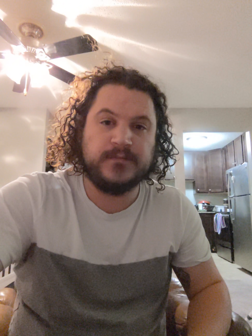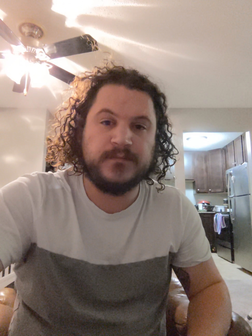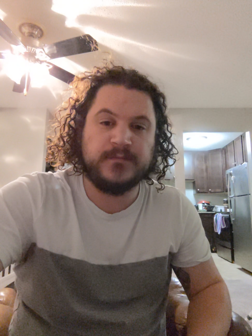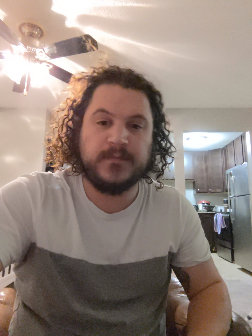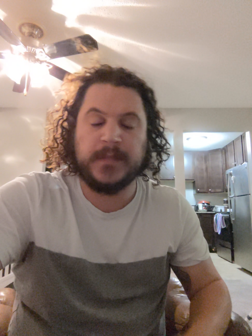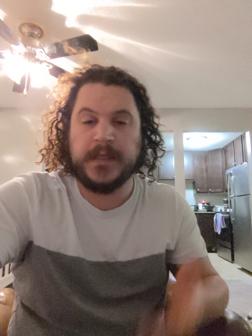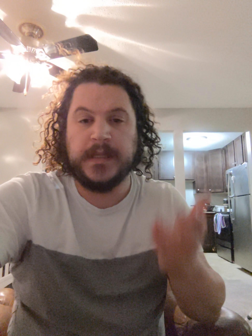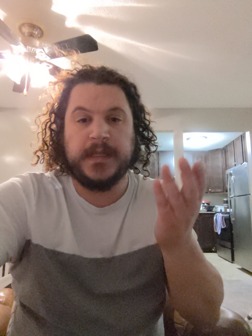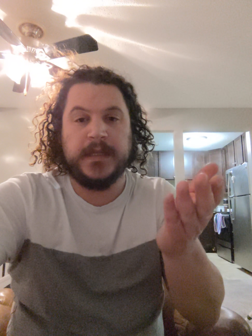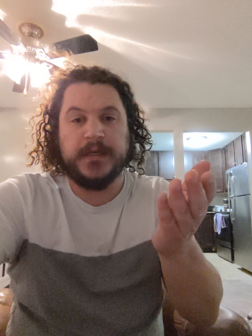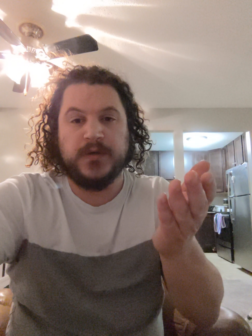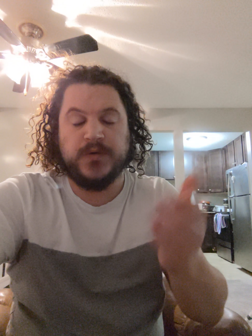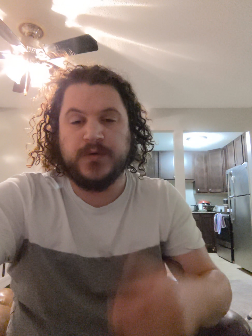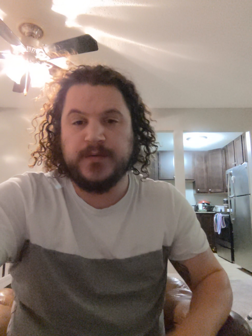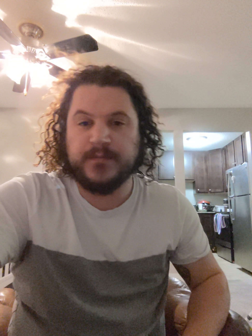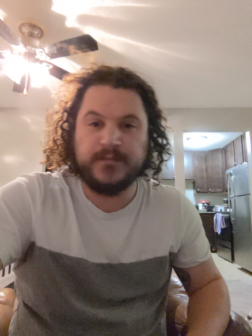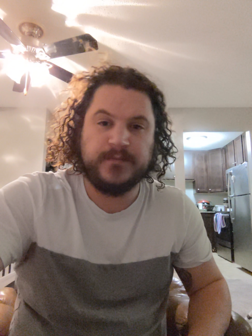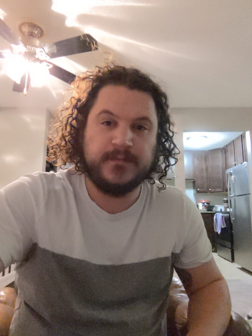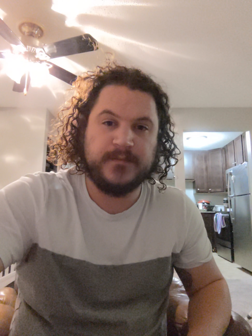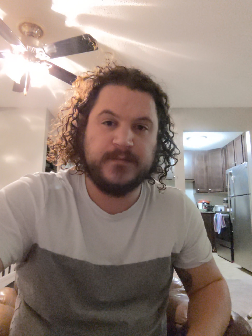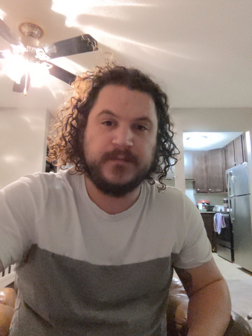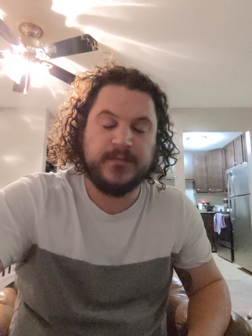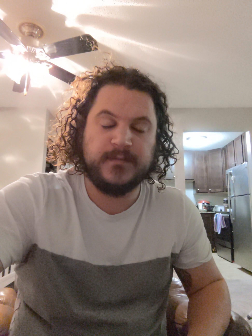there